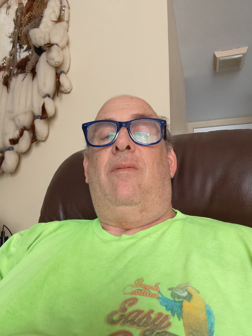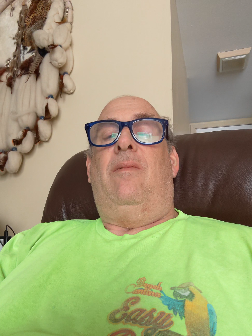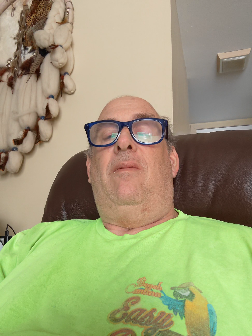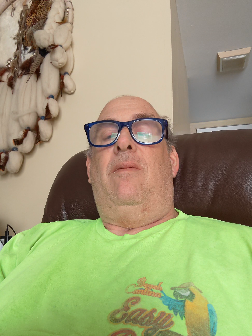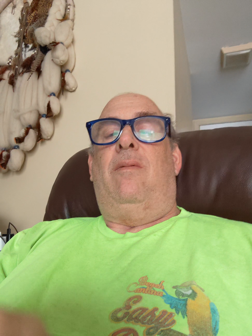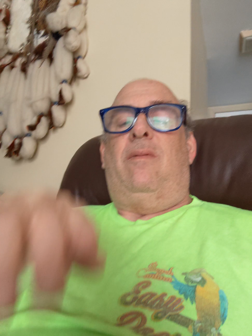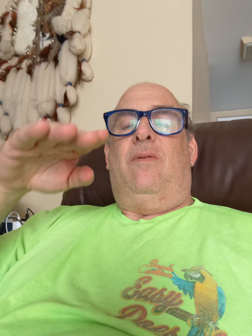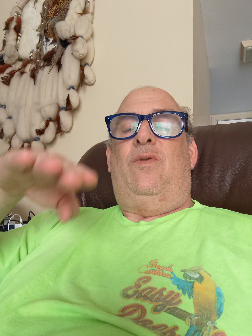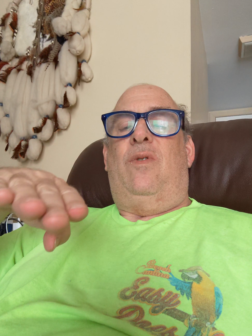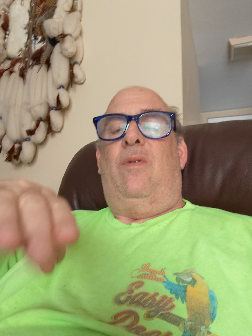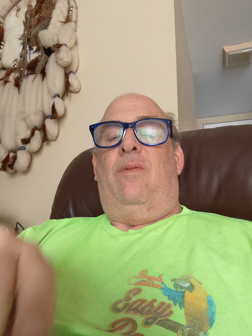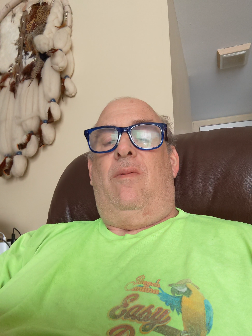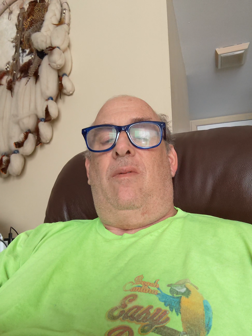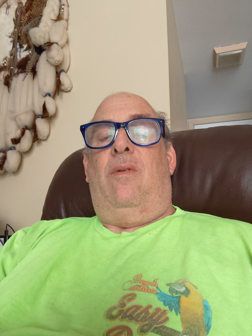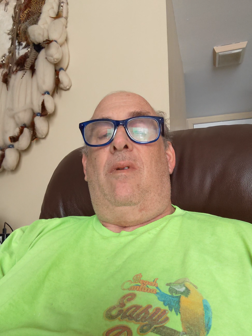child